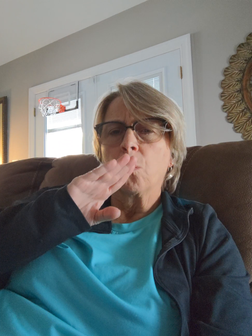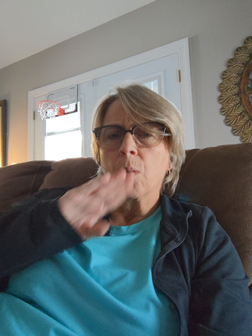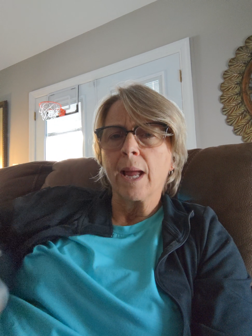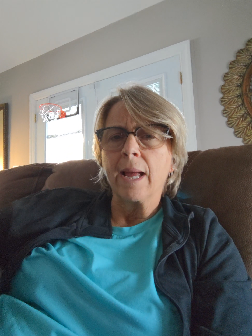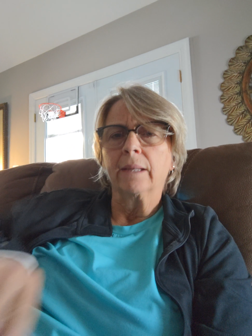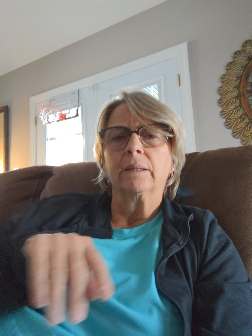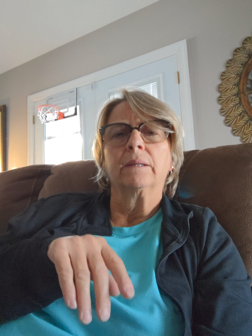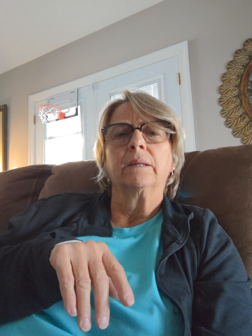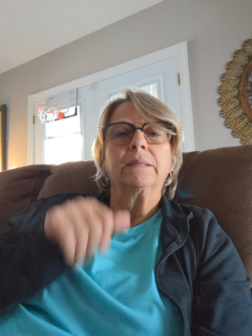quiet